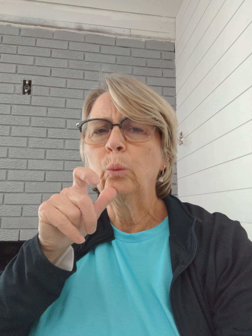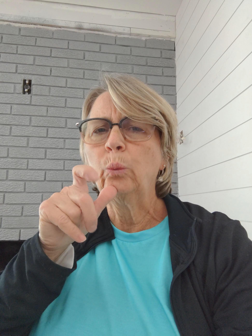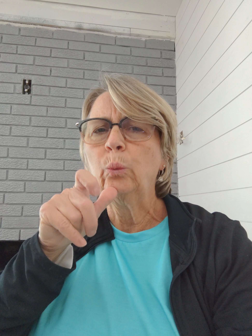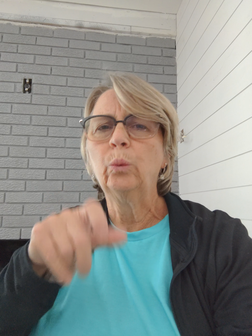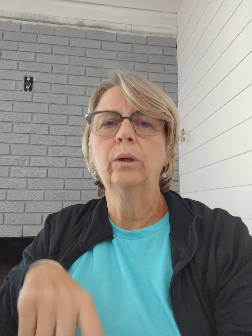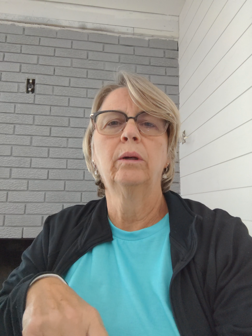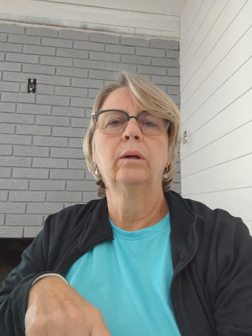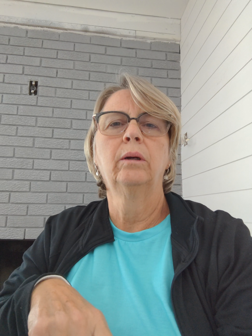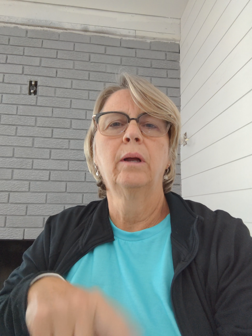who